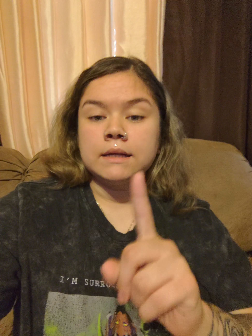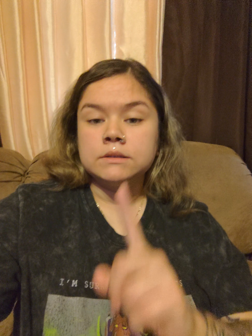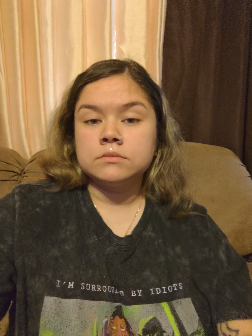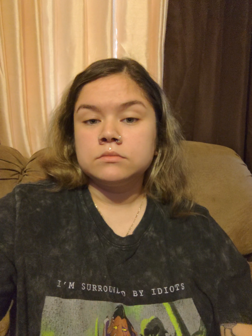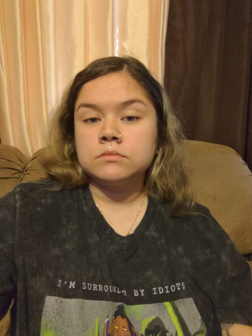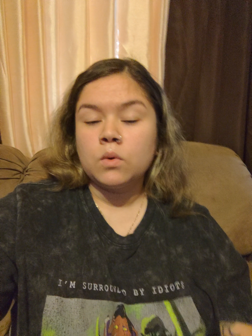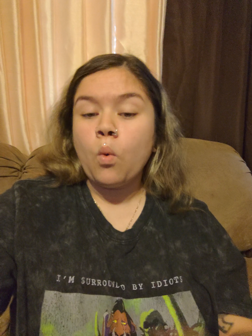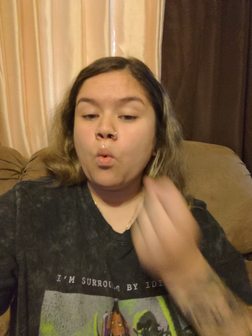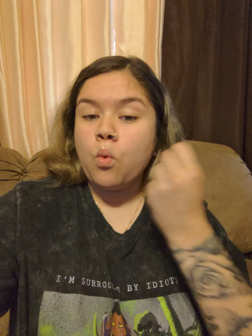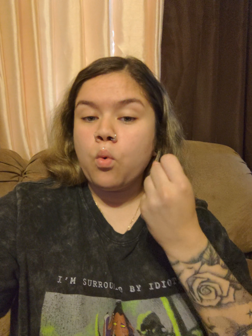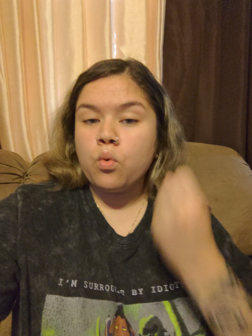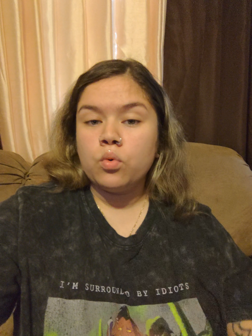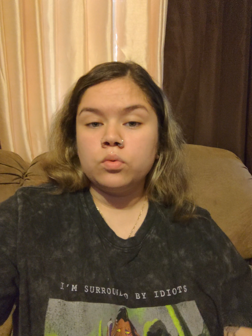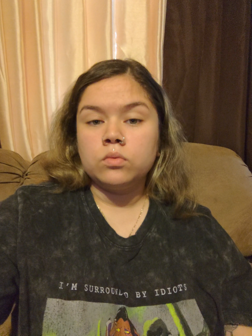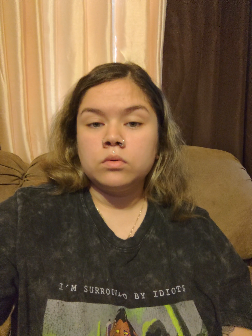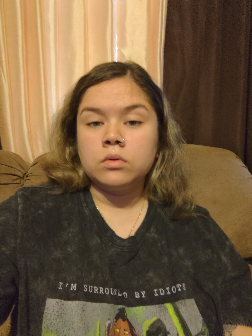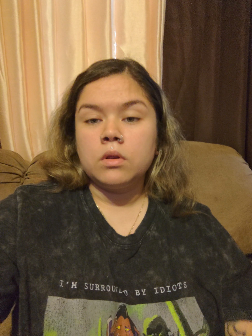hold